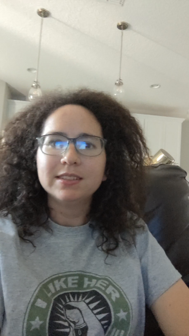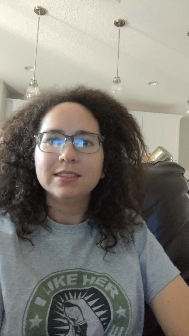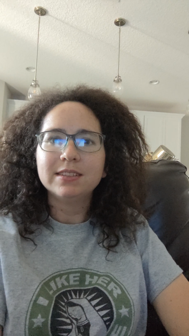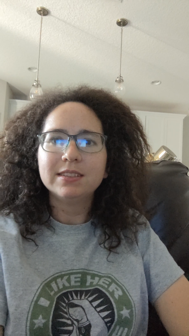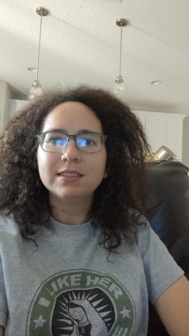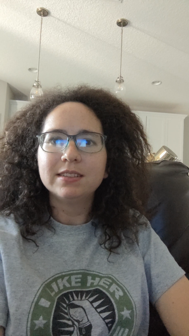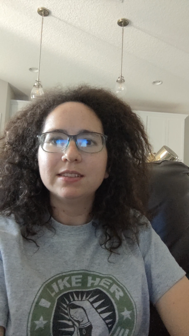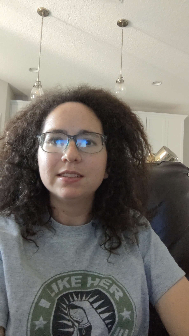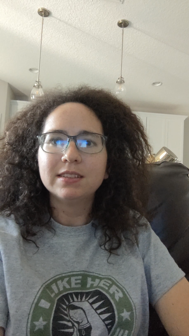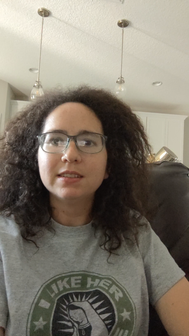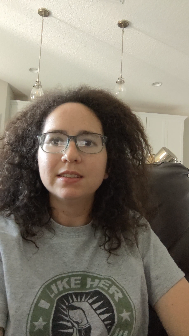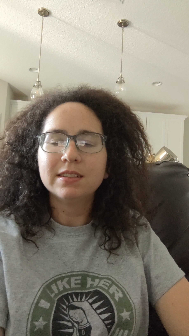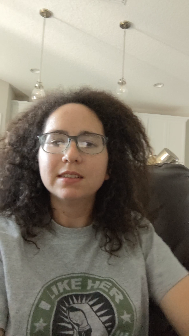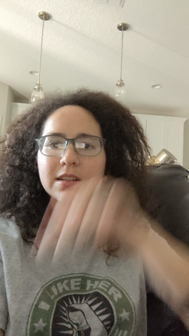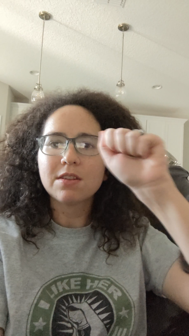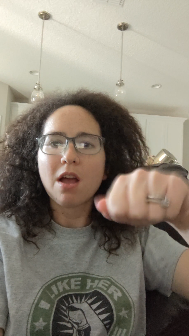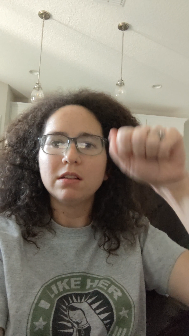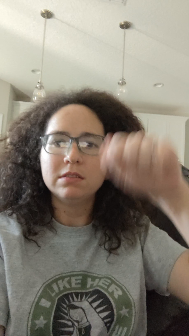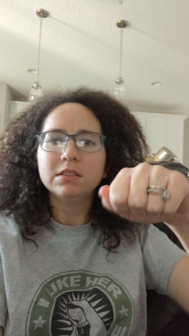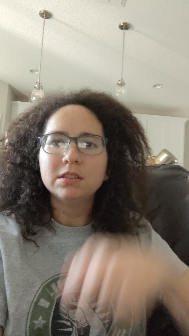rock